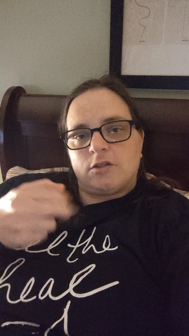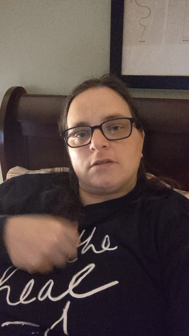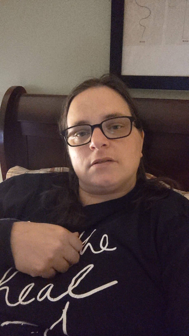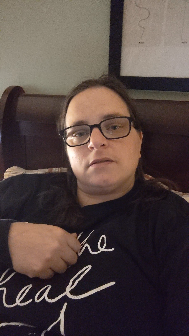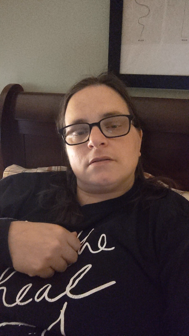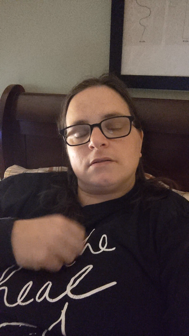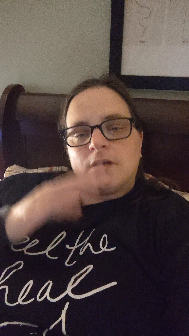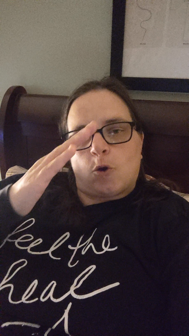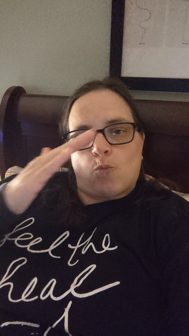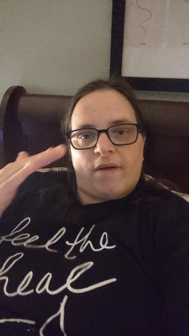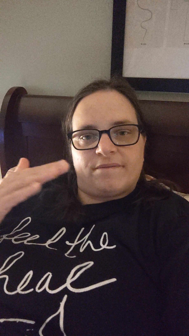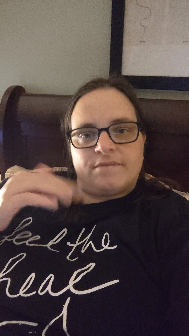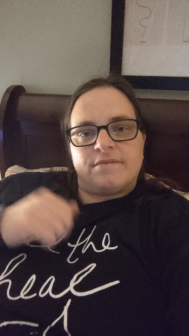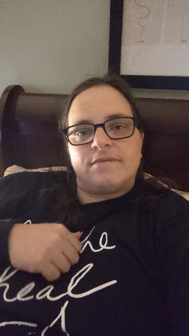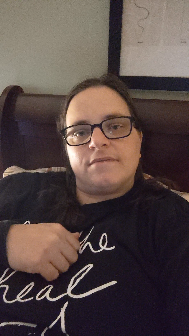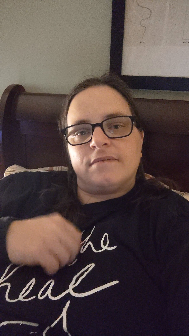roof